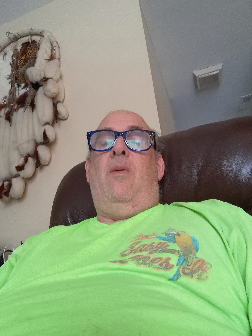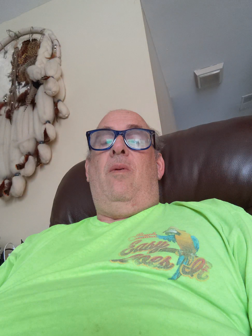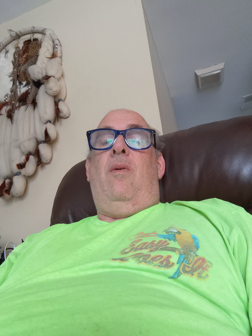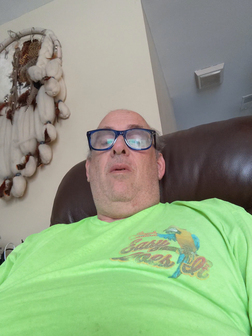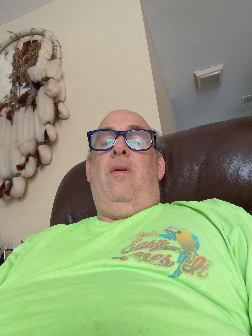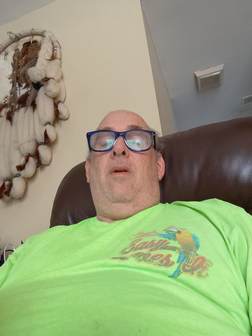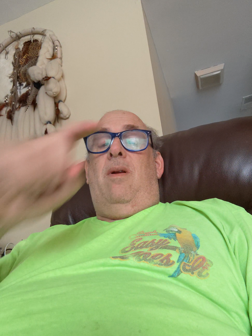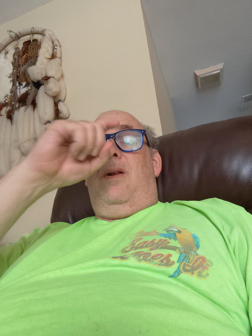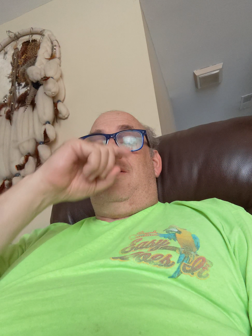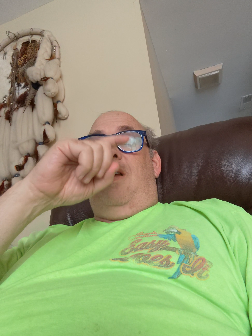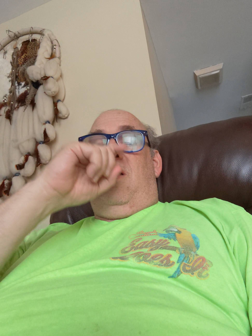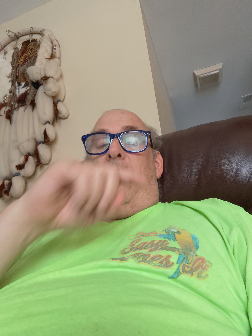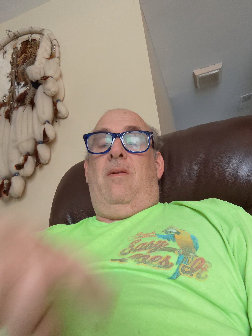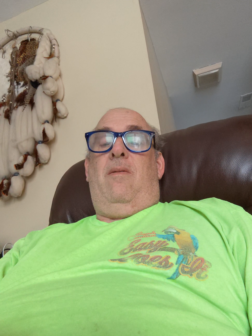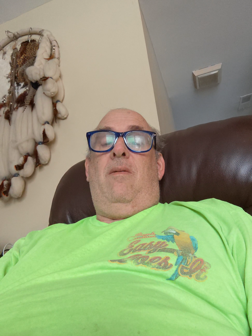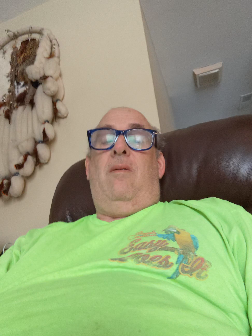doll